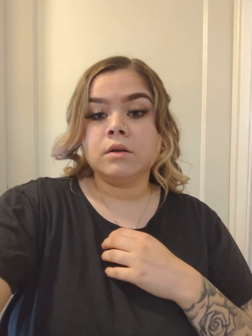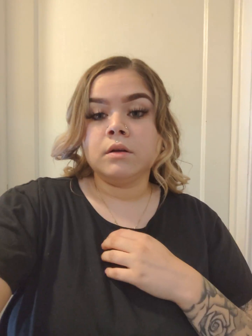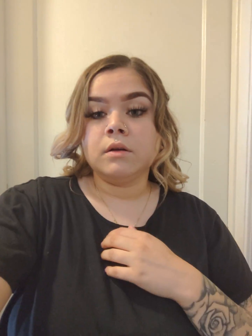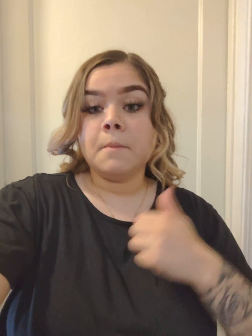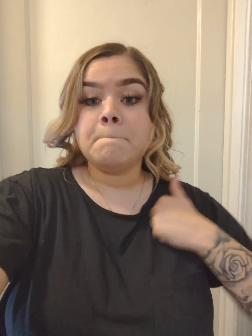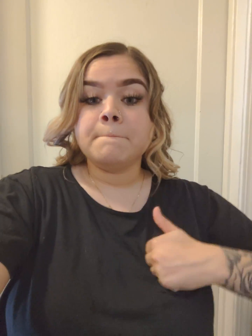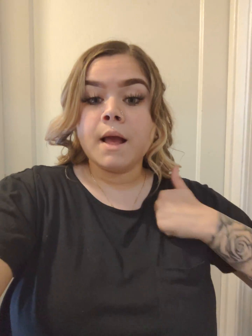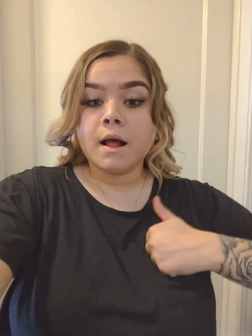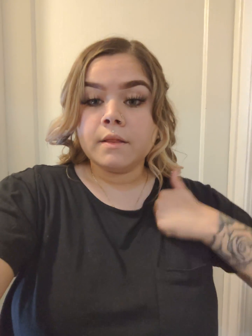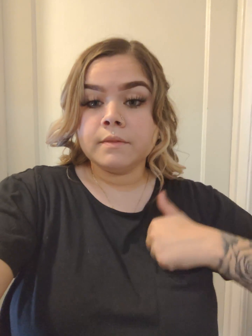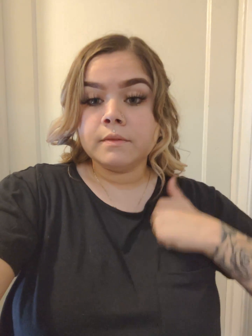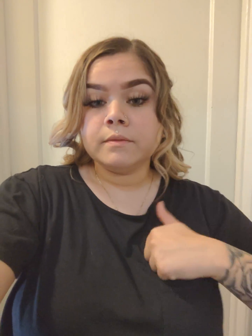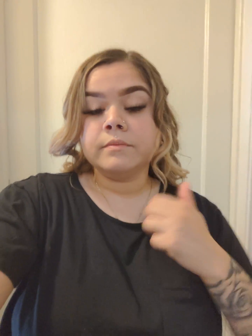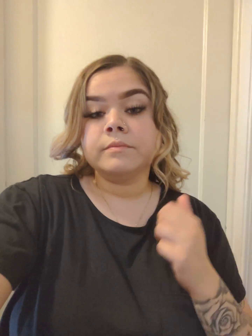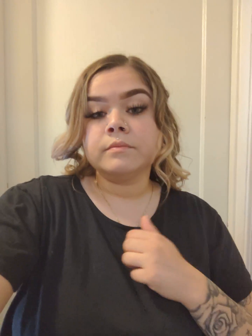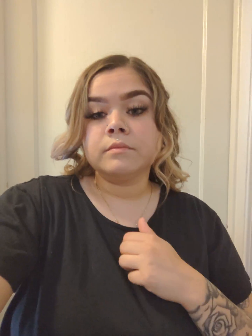bathtub